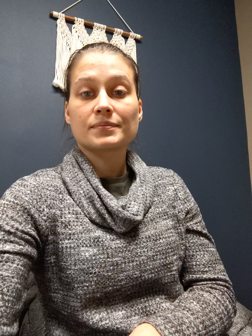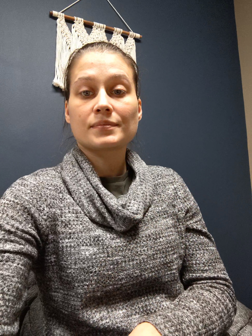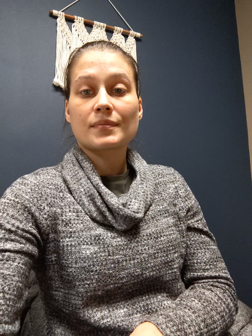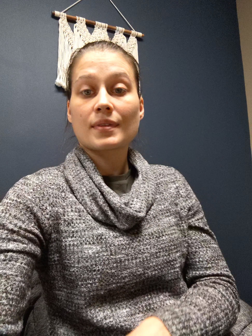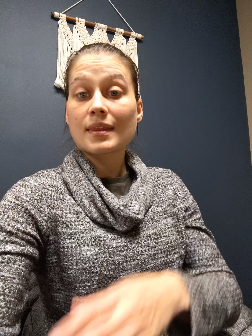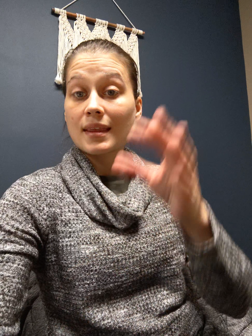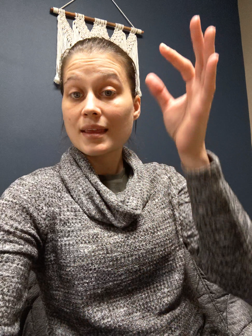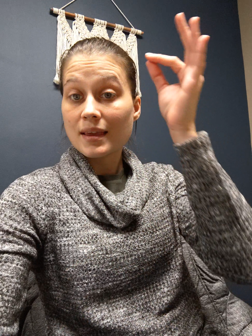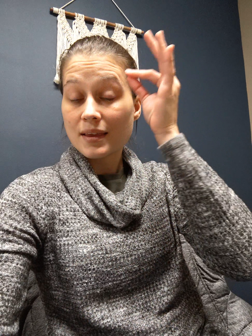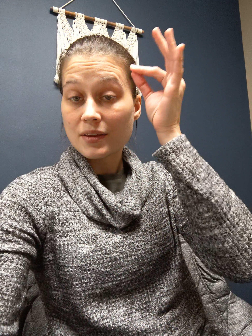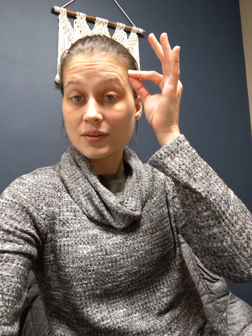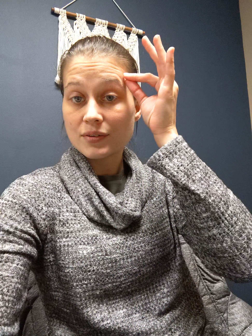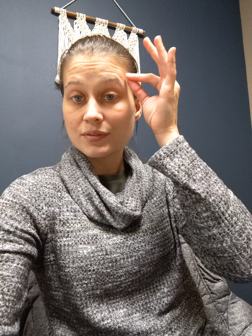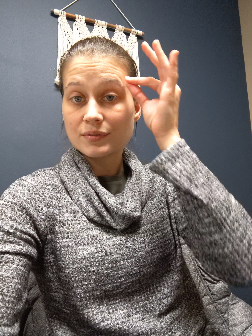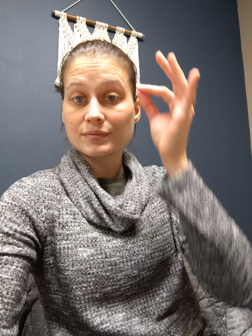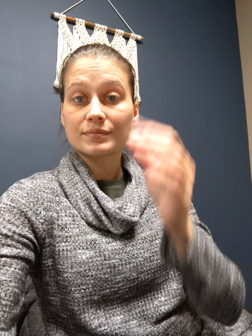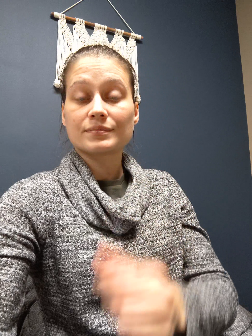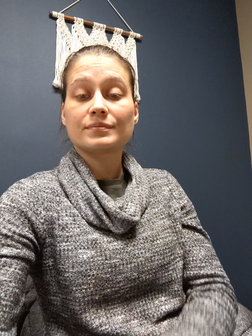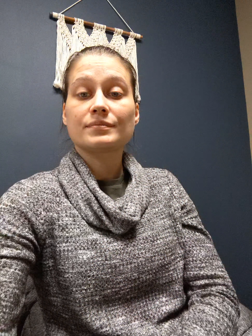hair